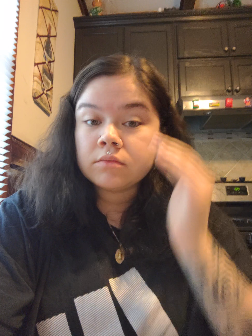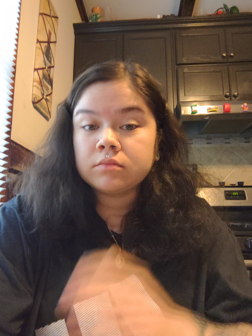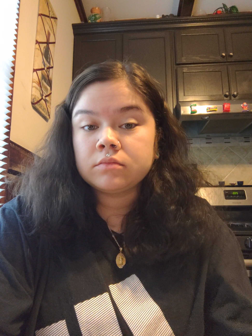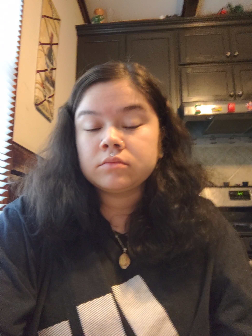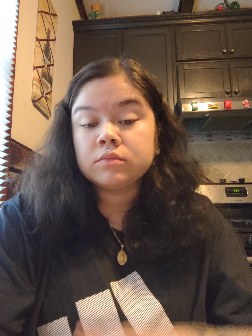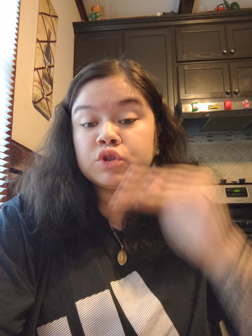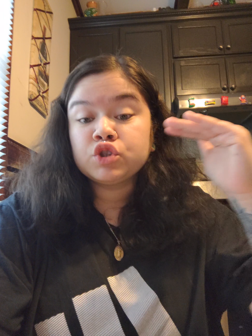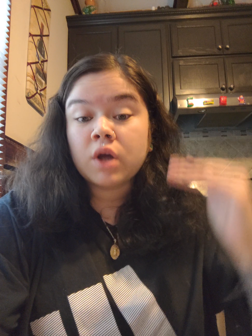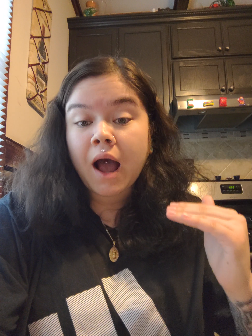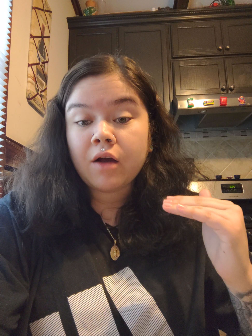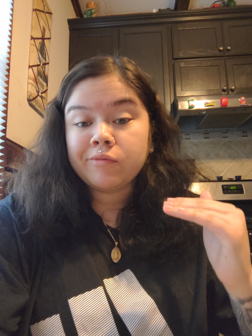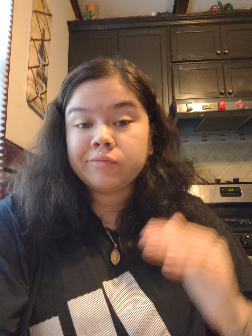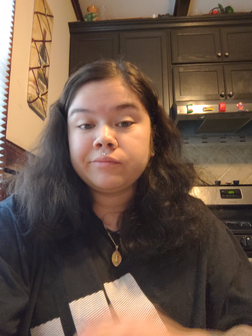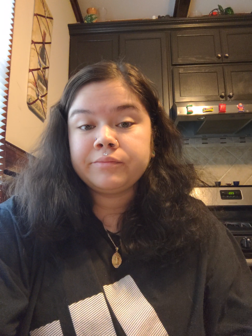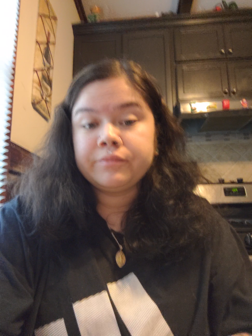child